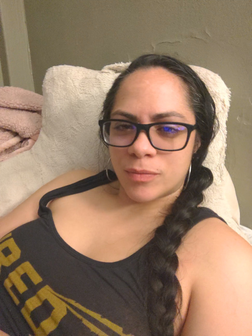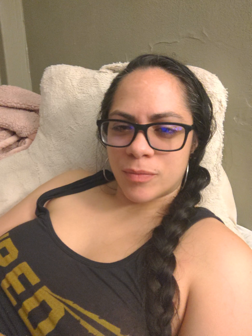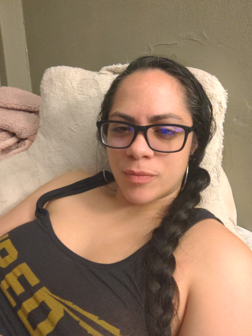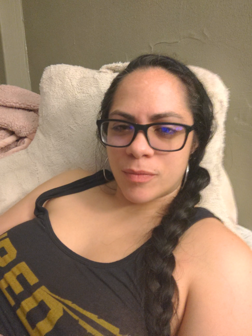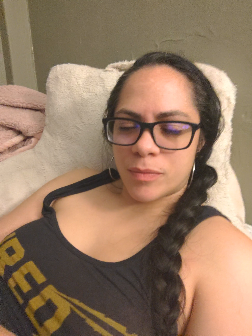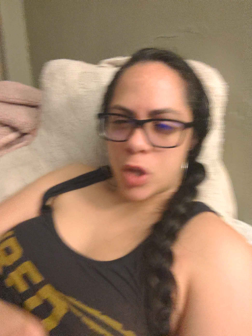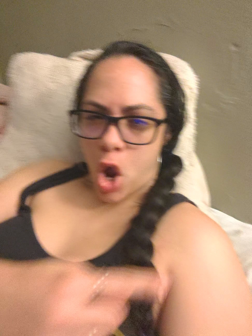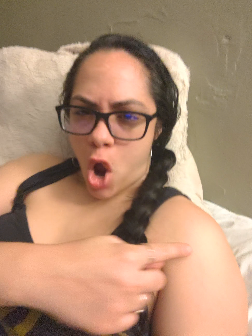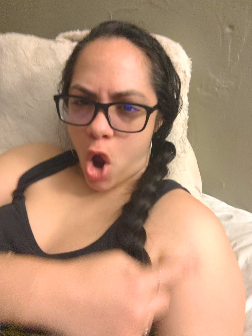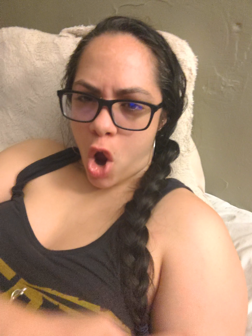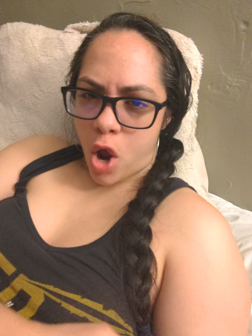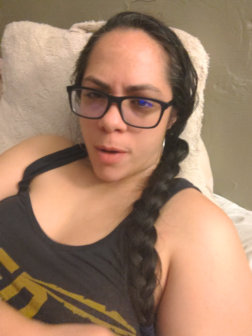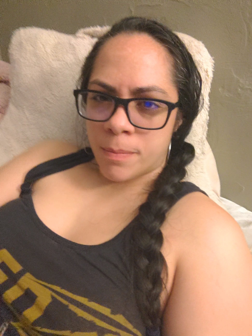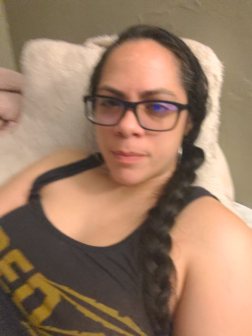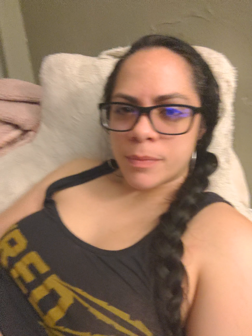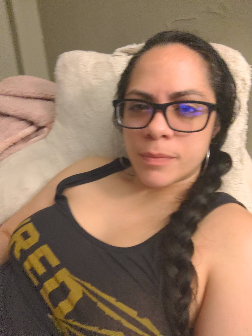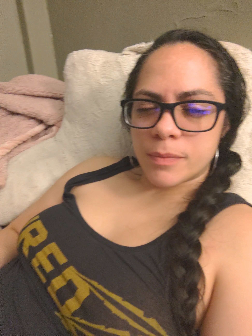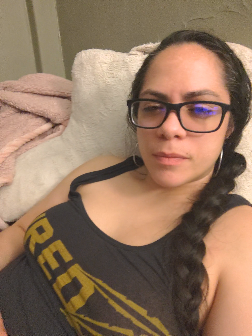arm